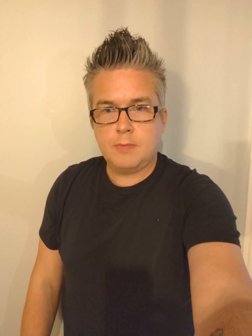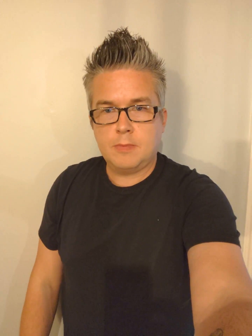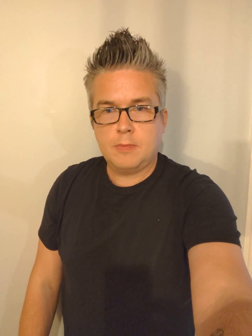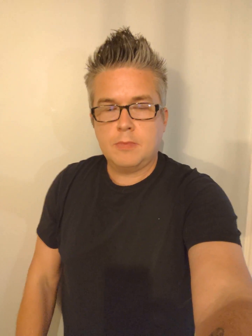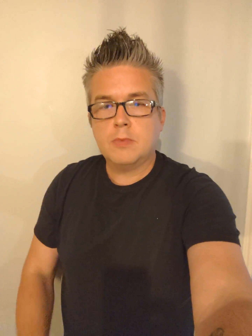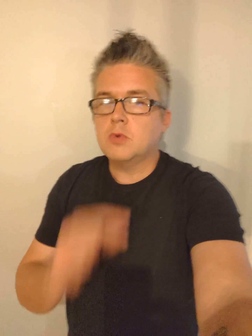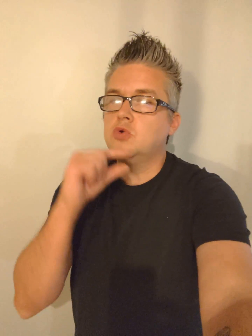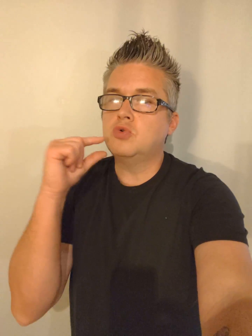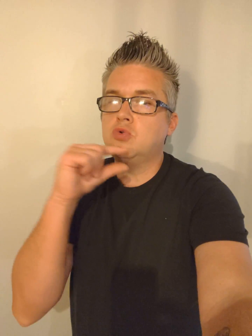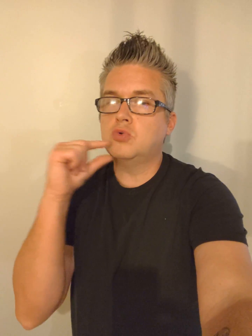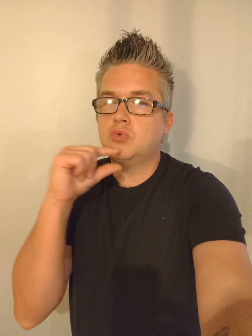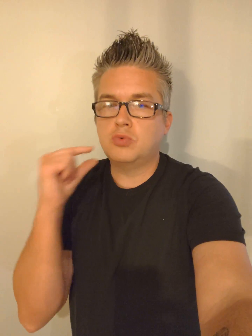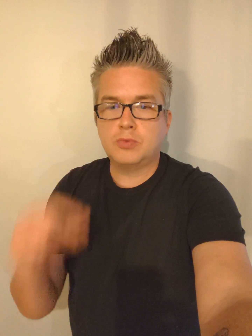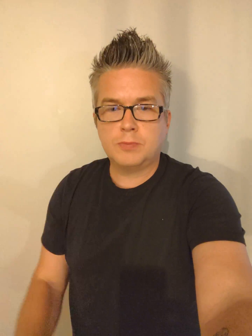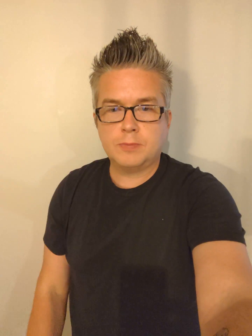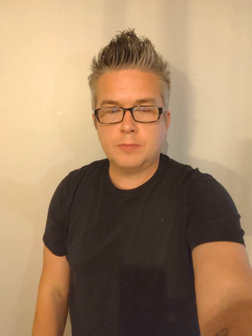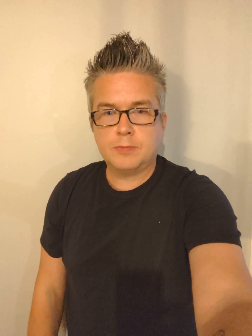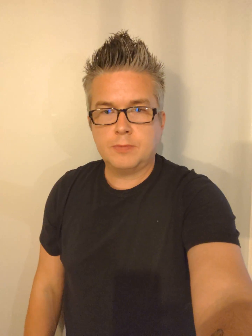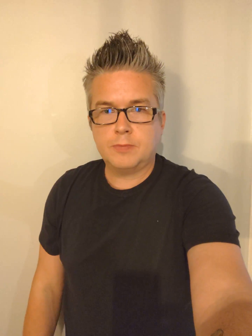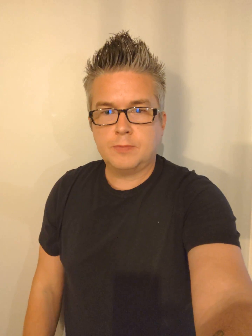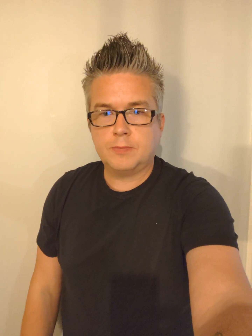glue